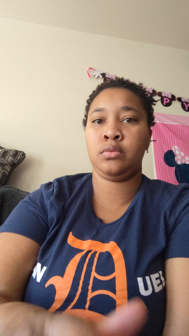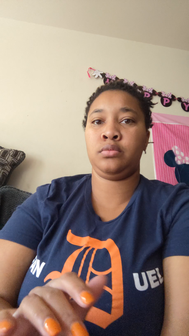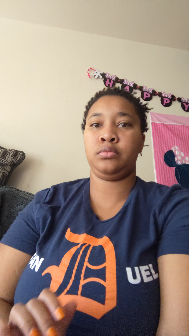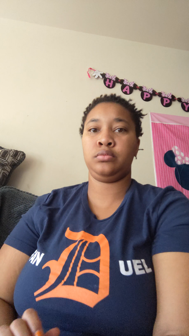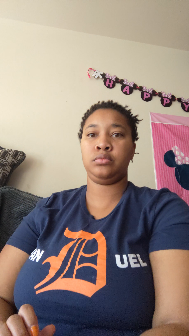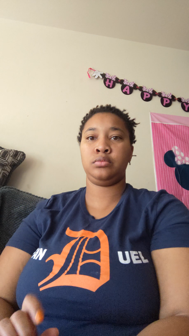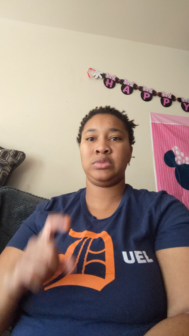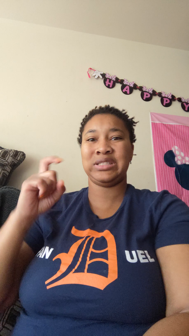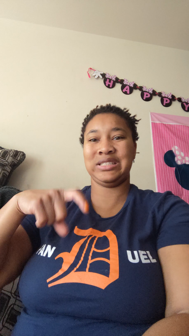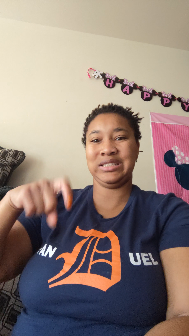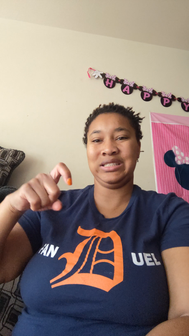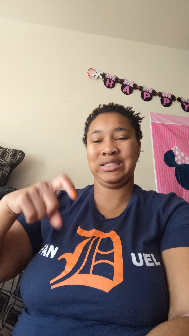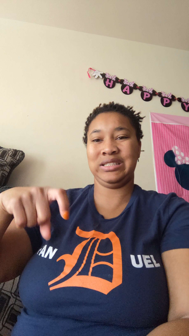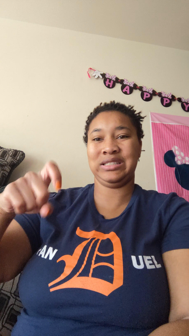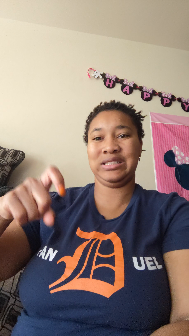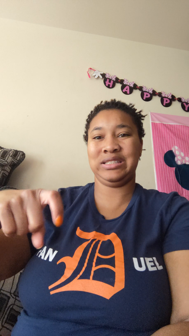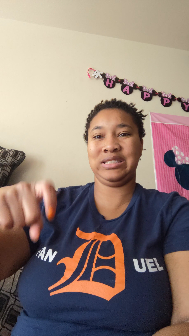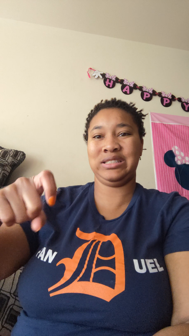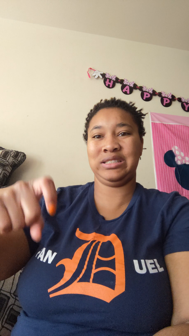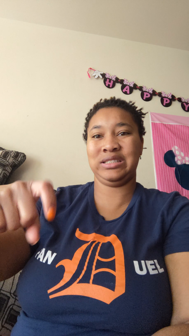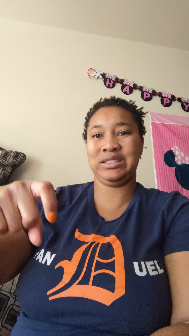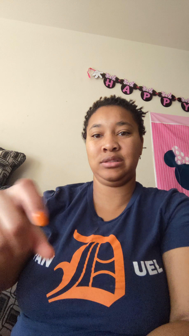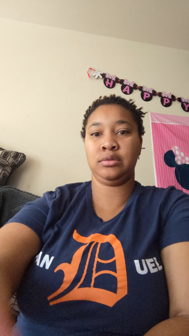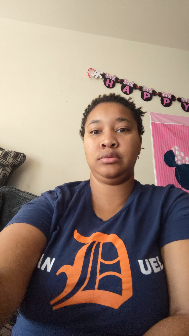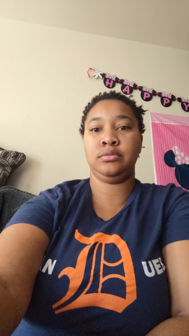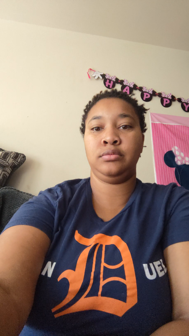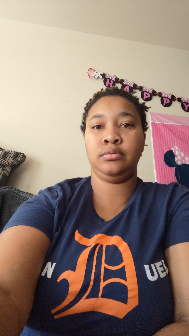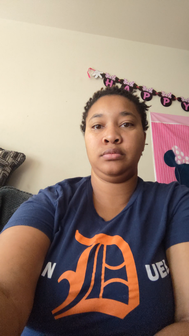need